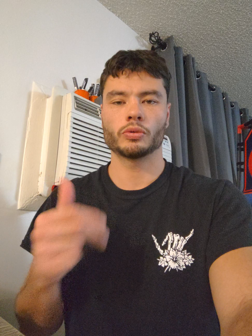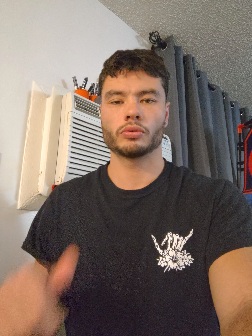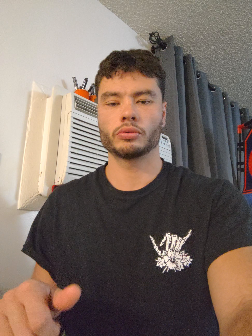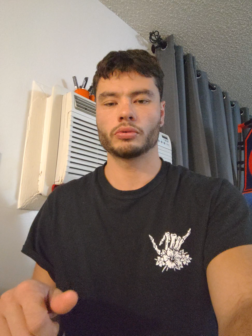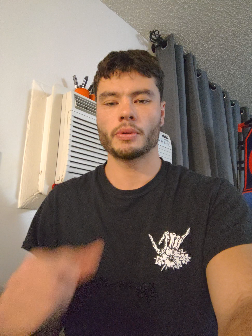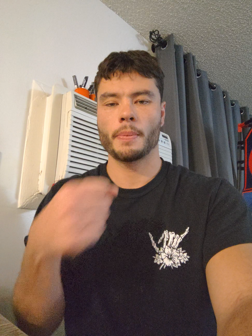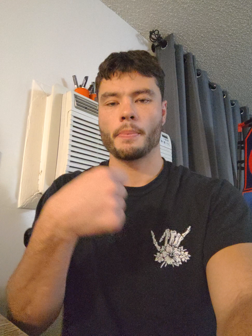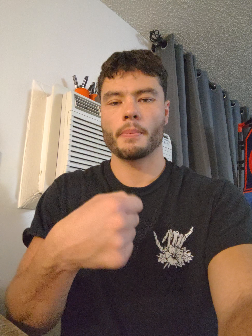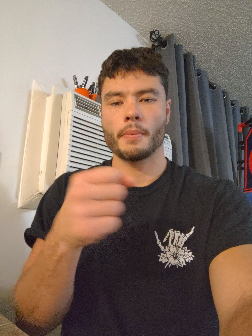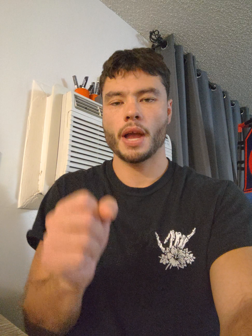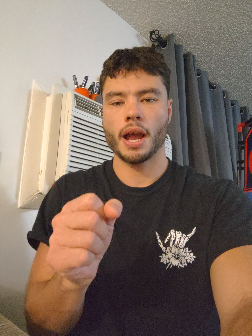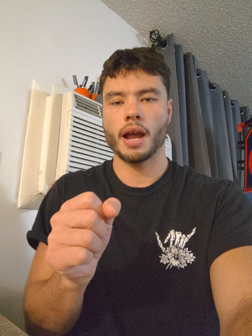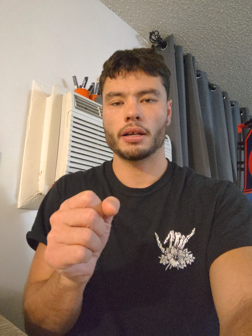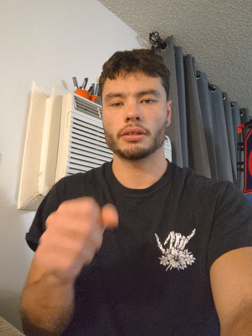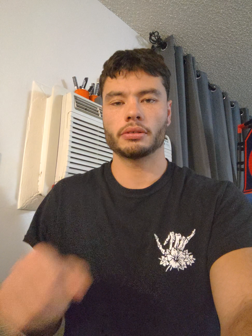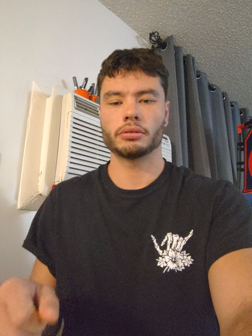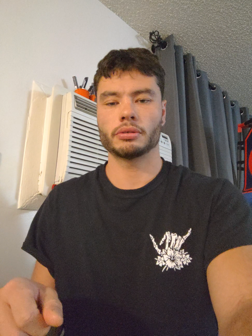make